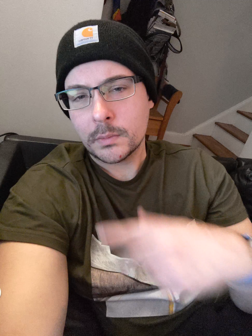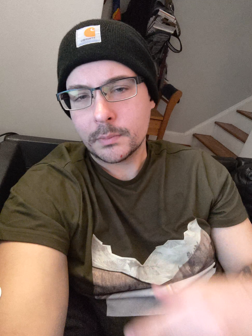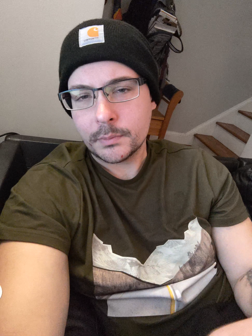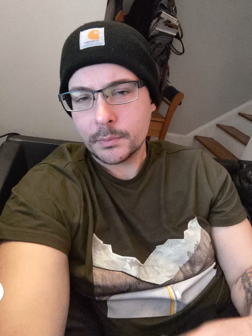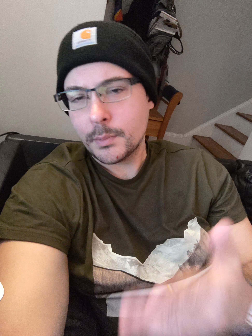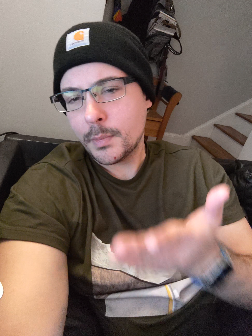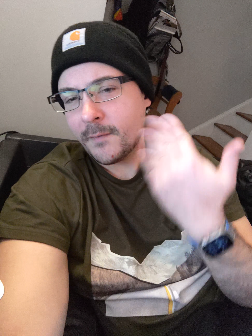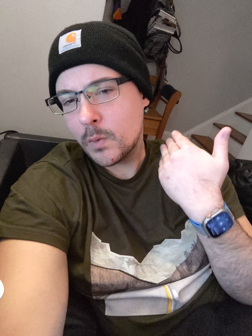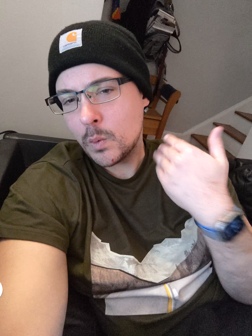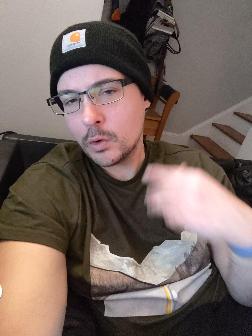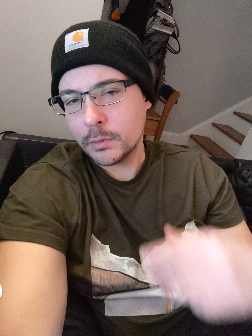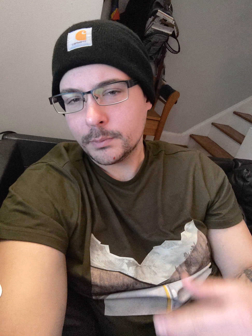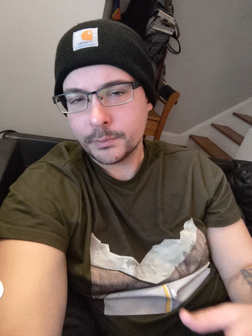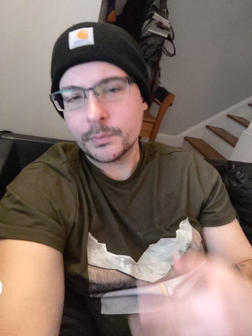before